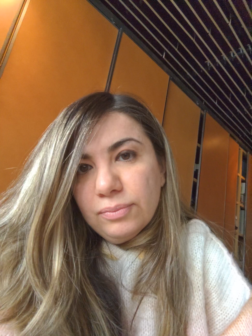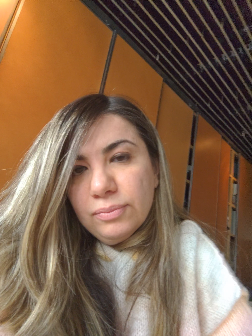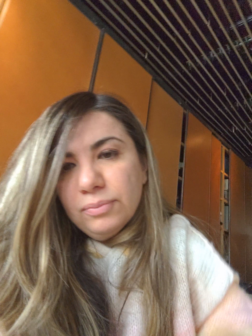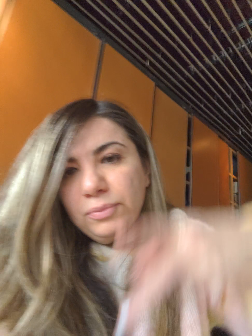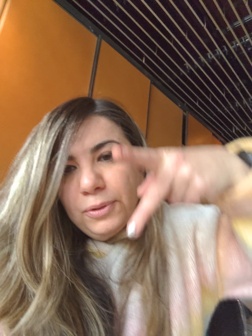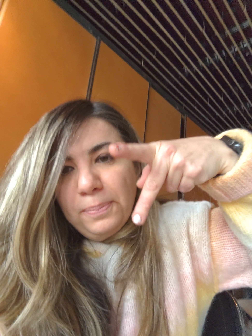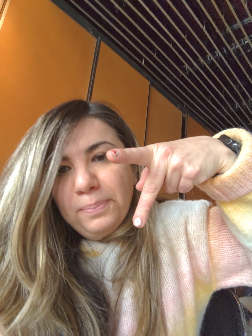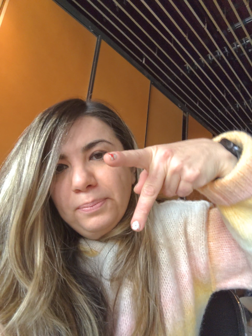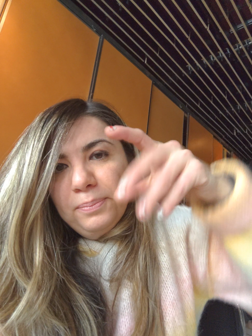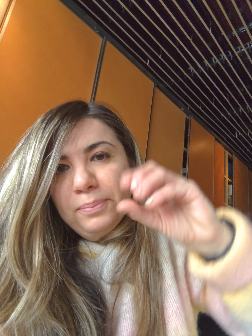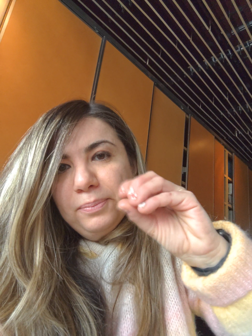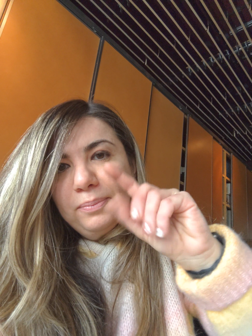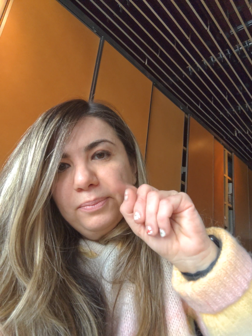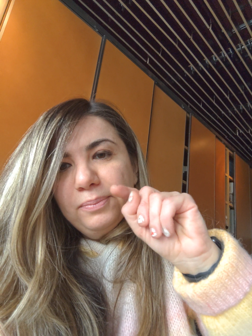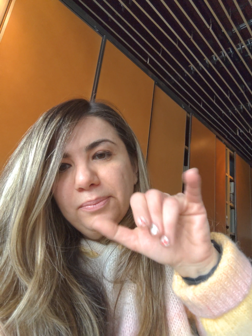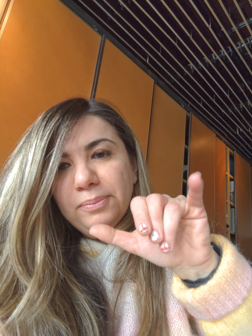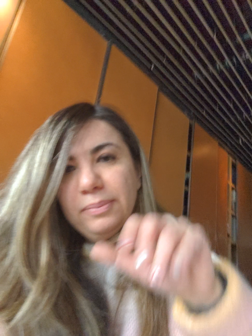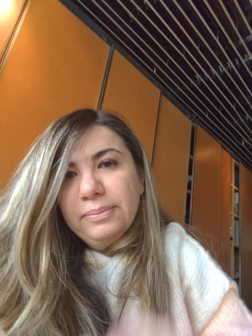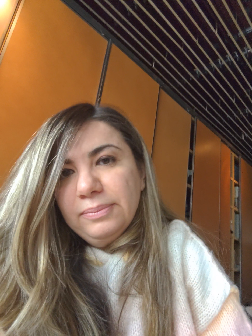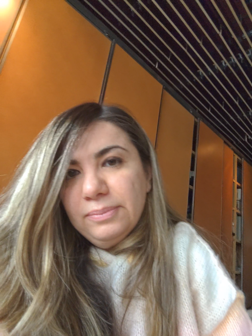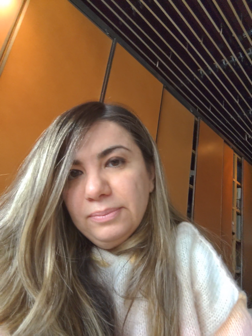potty